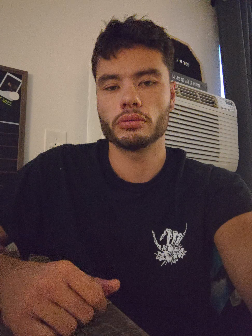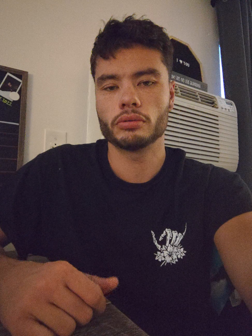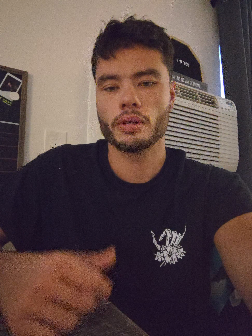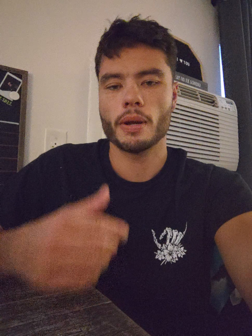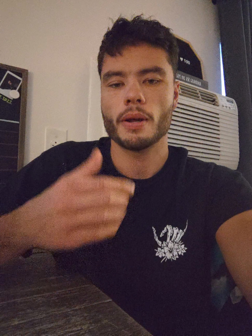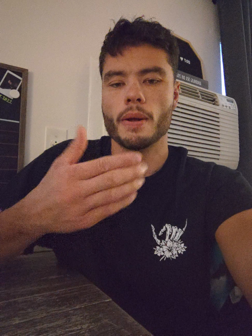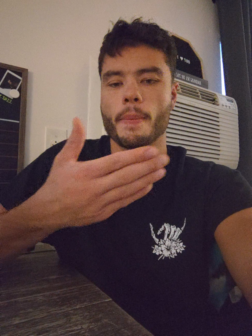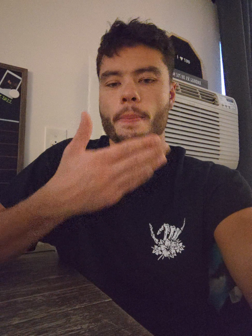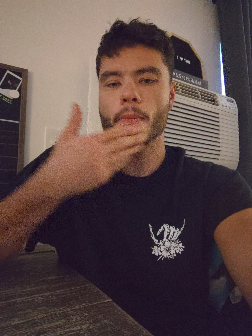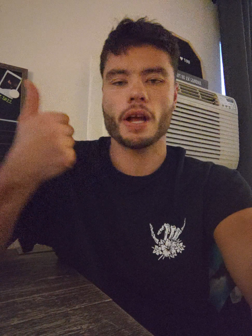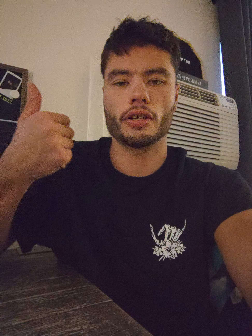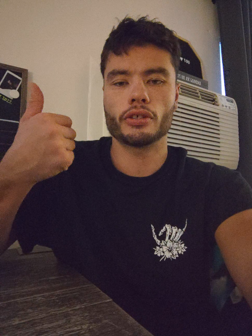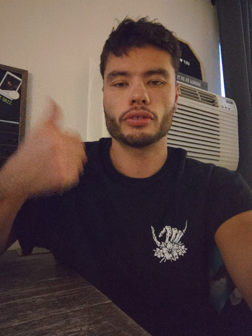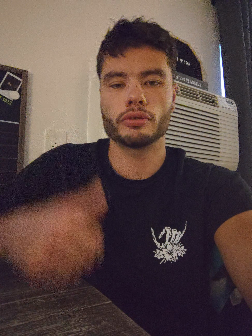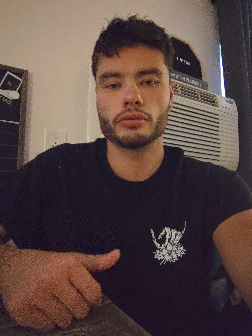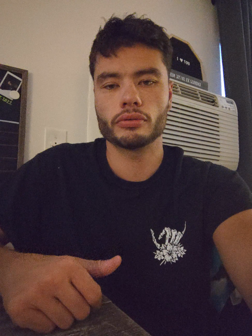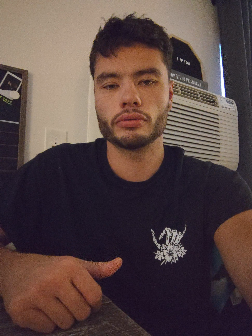better